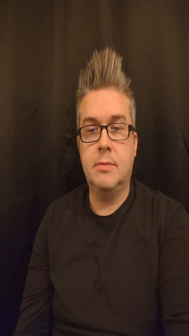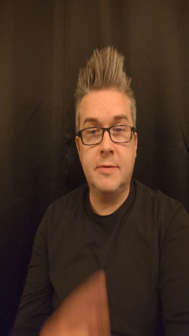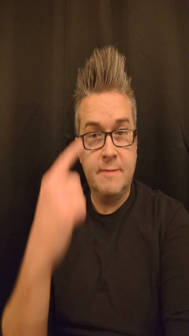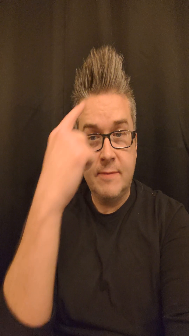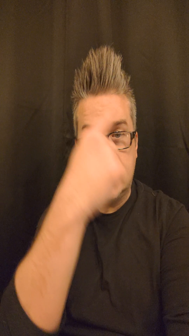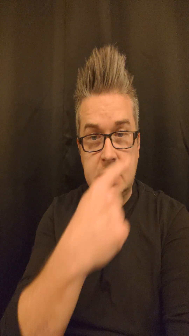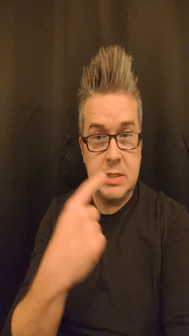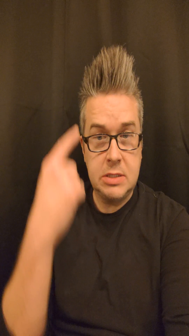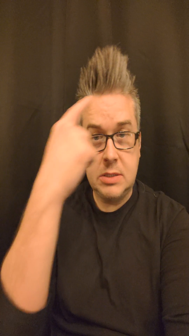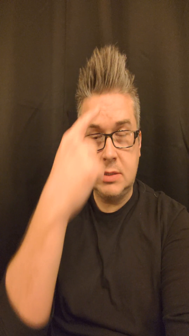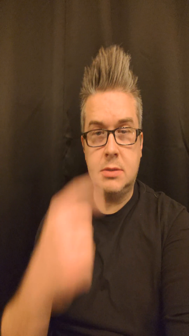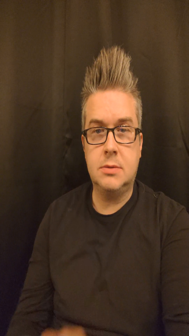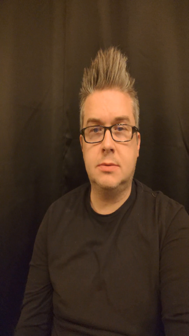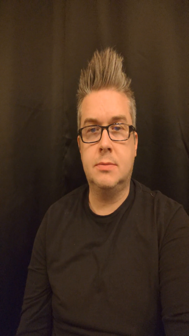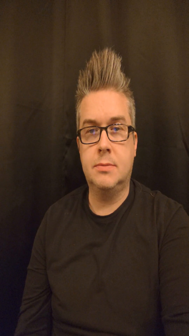face